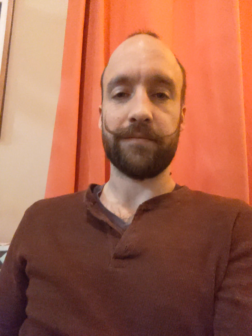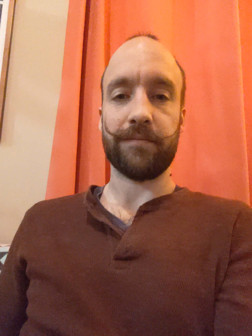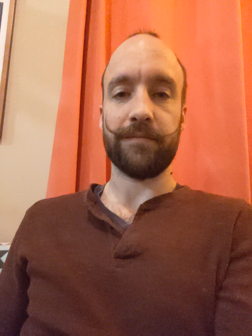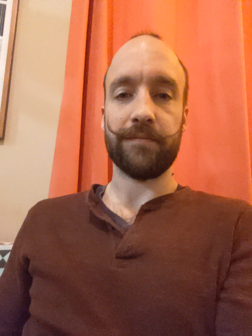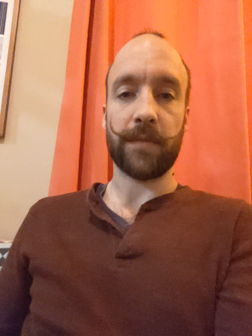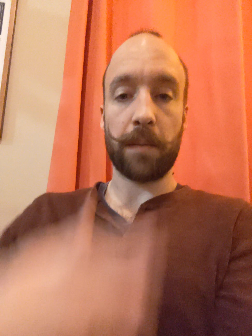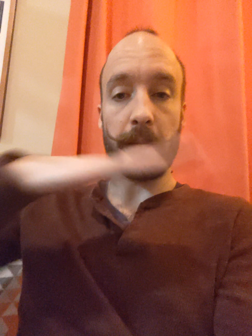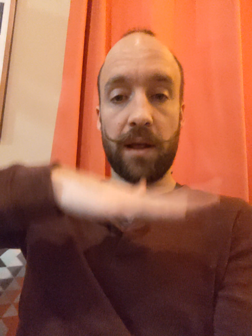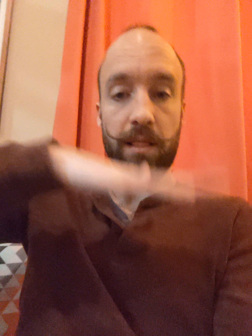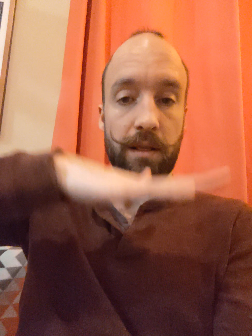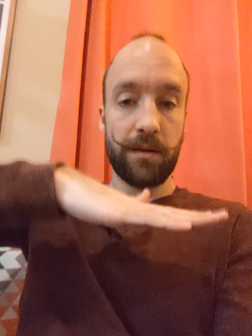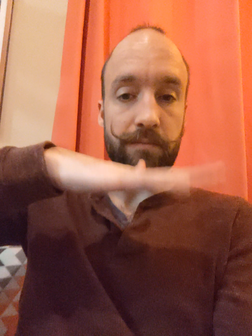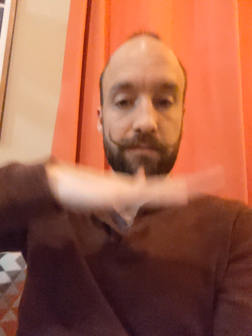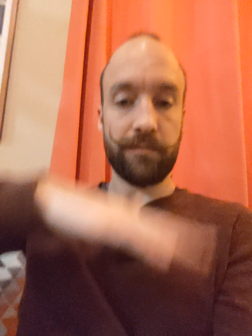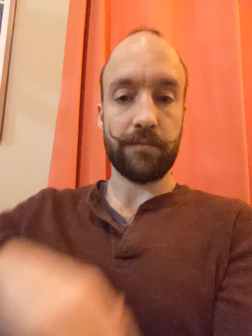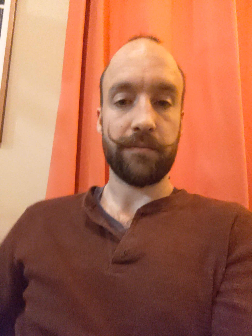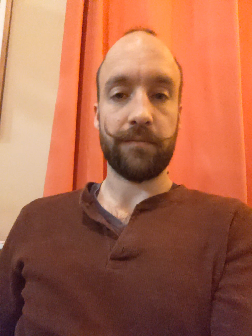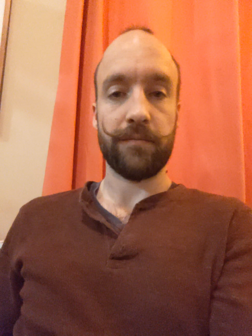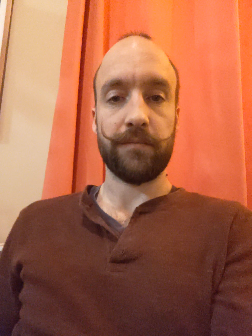table